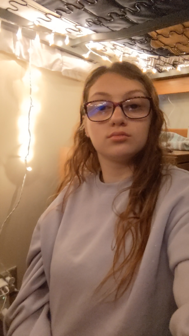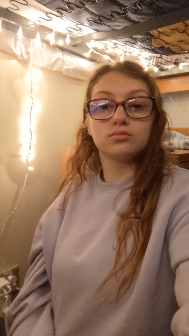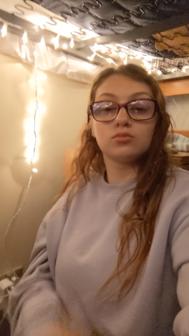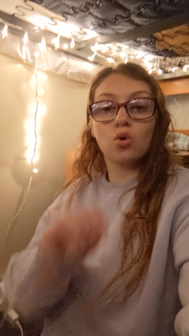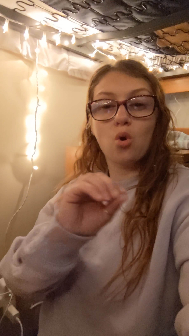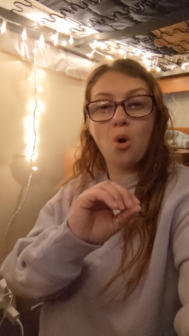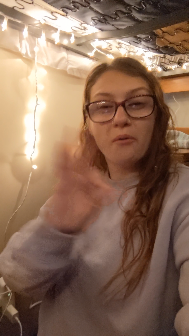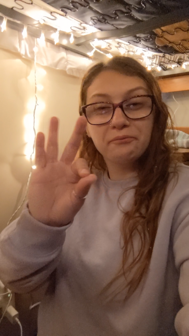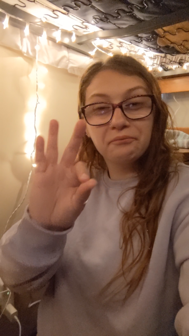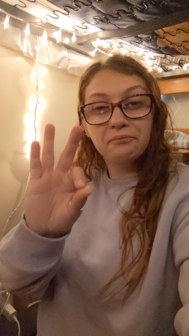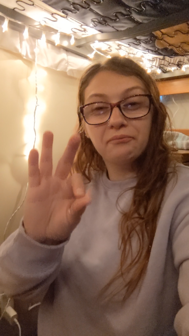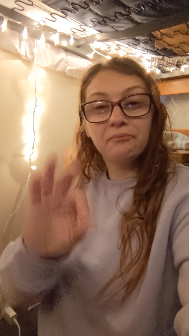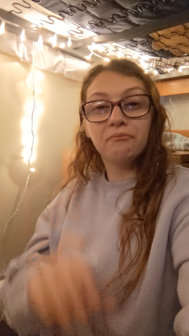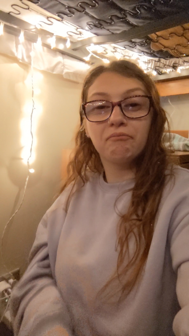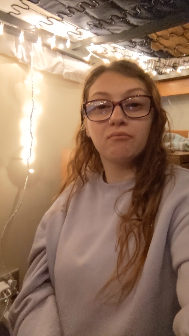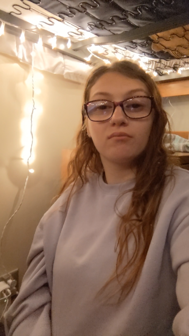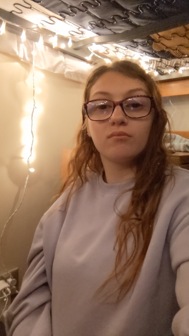off